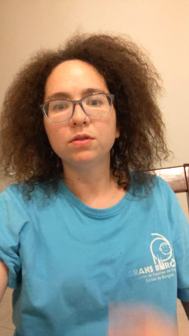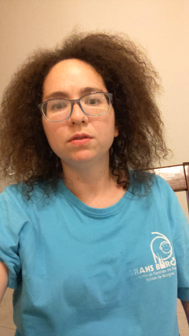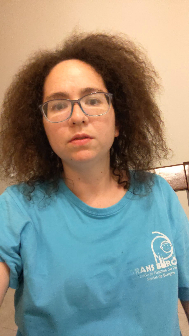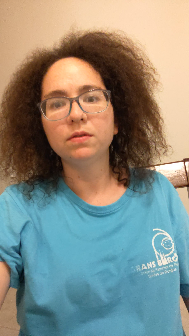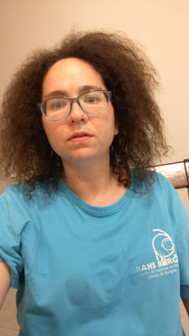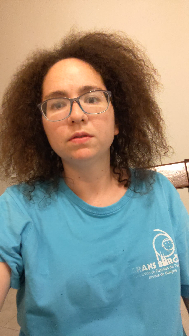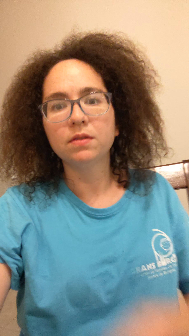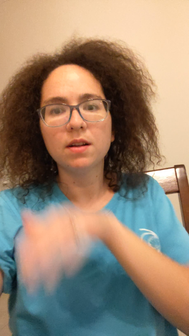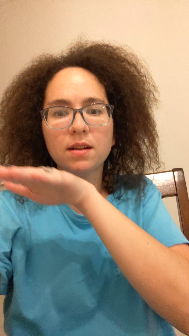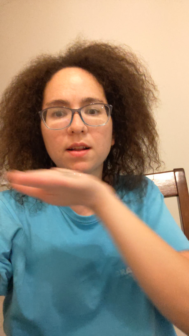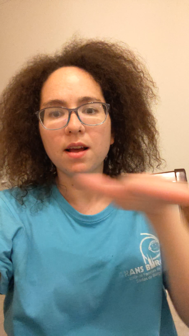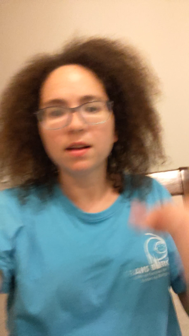nice